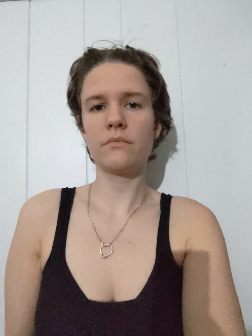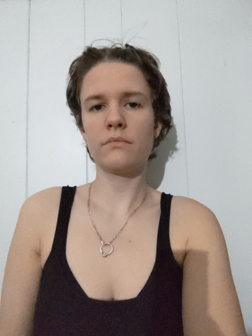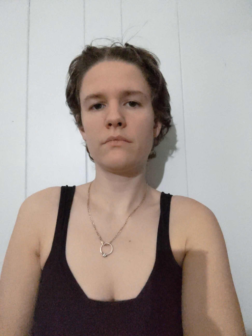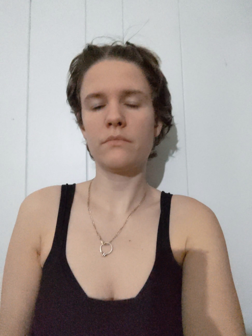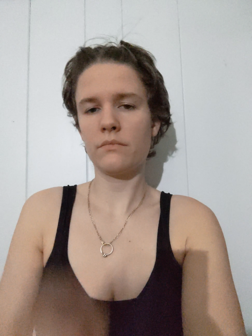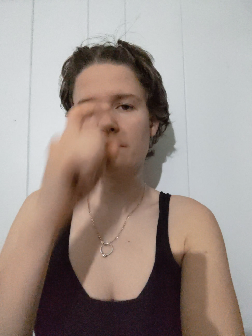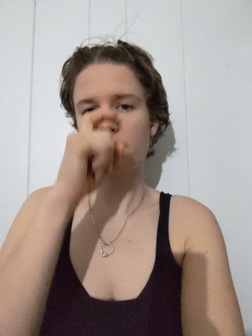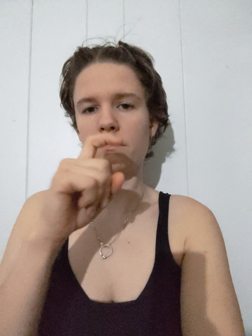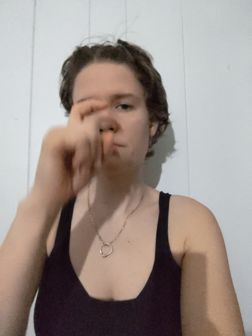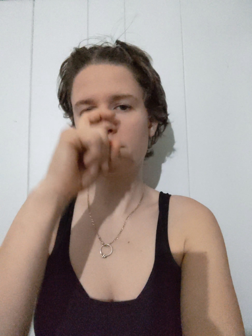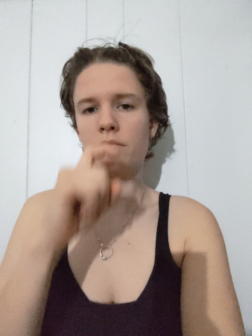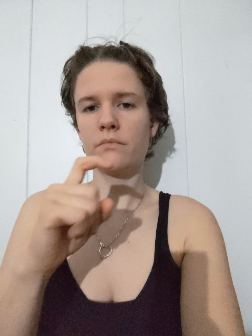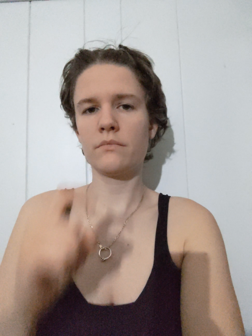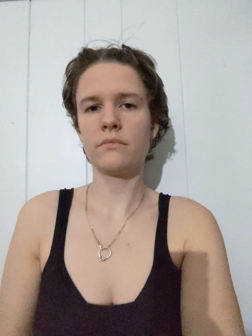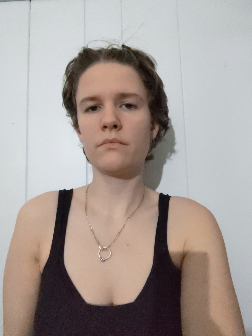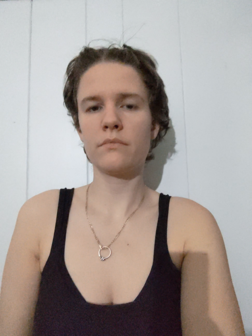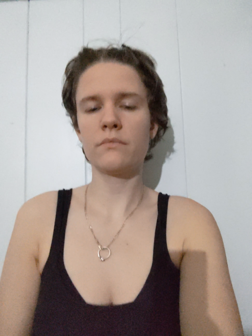doll